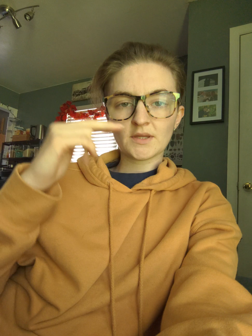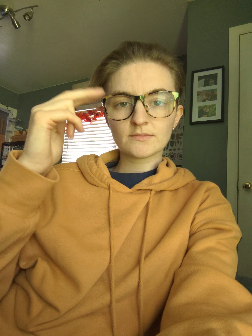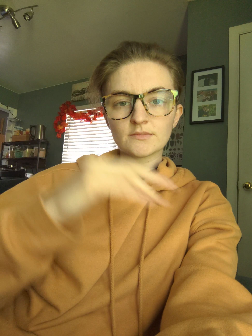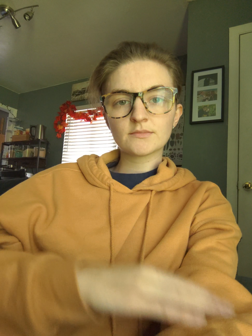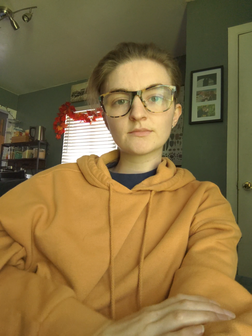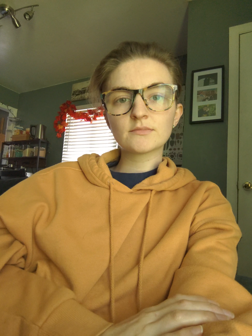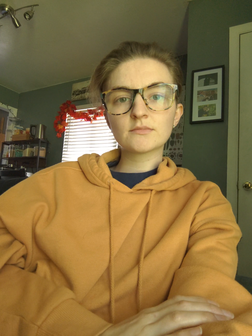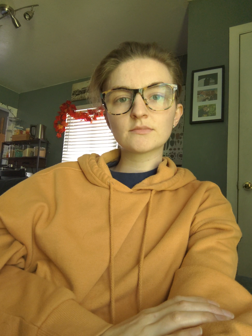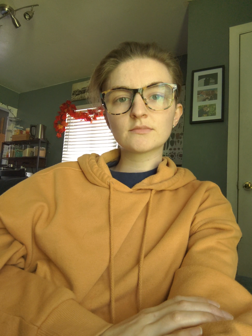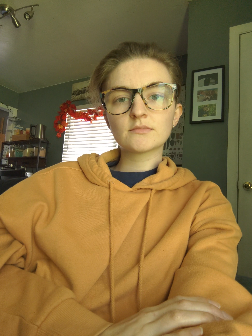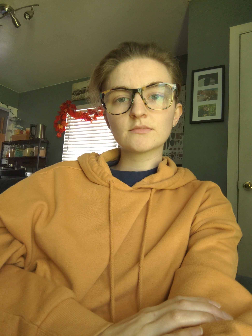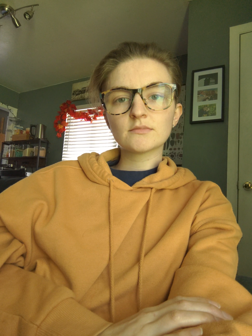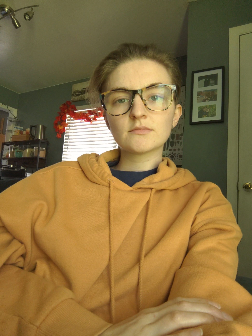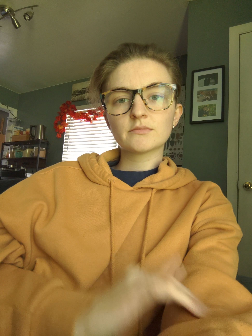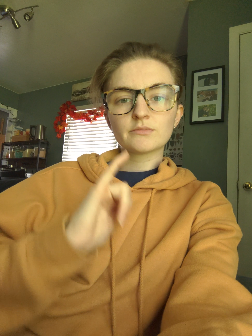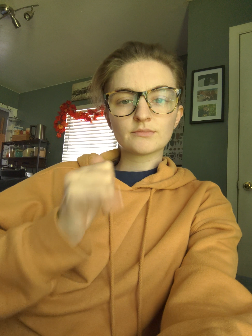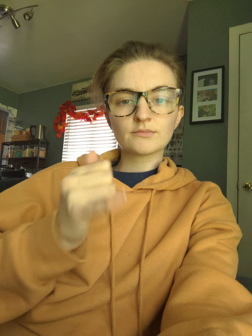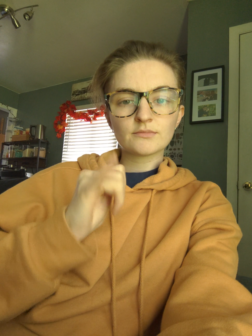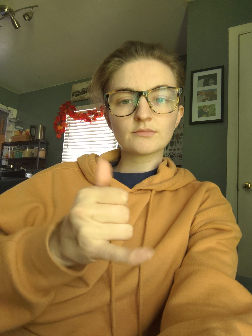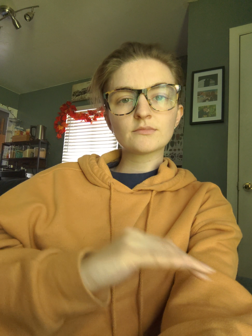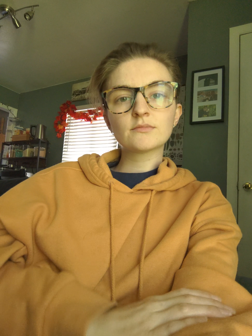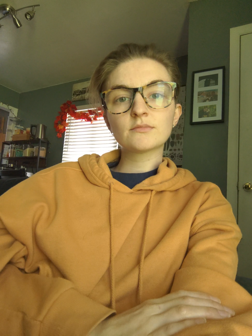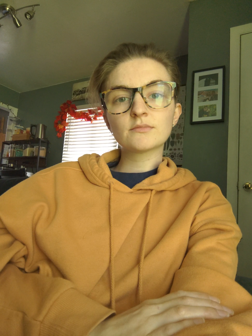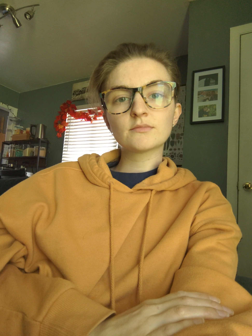rocking chair